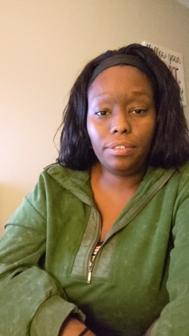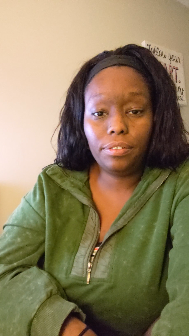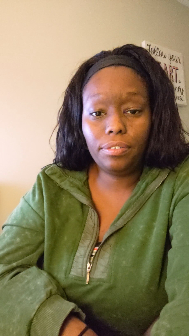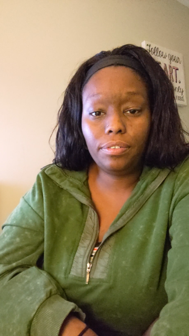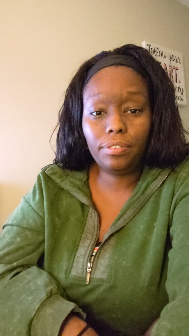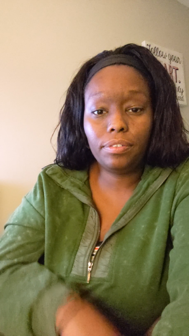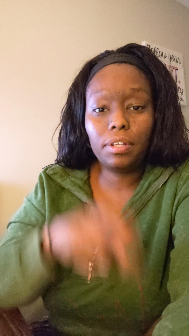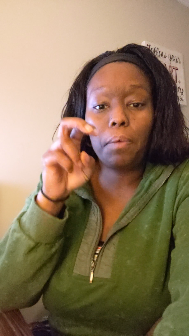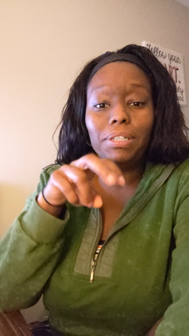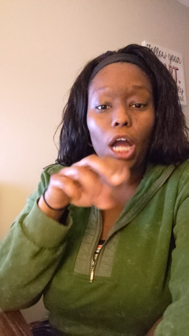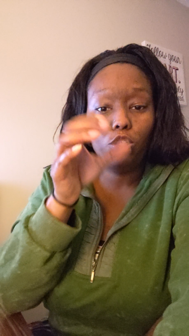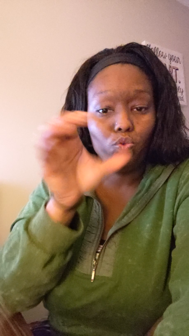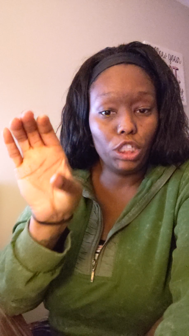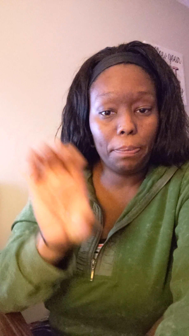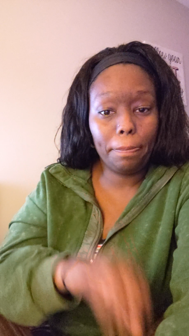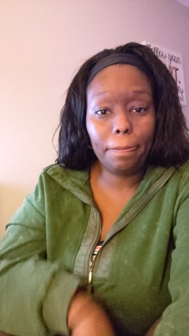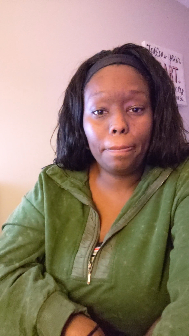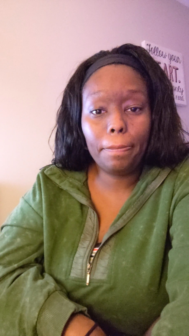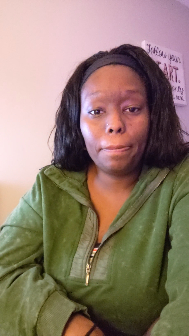potato chip